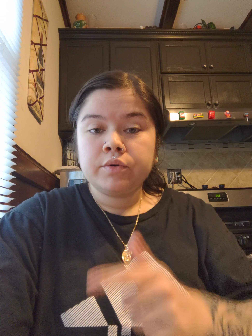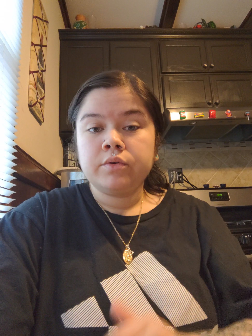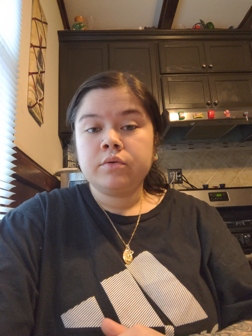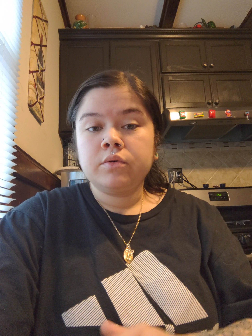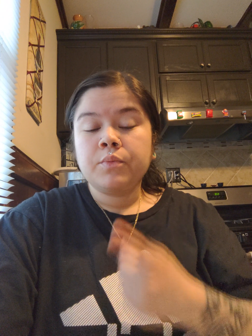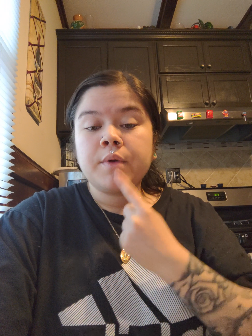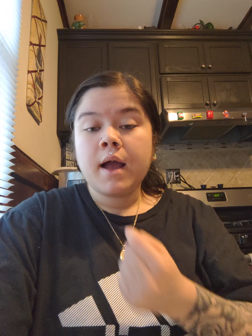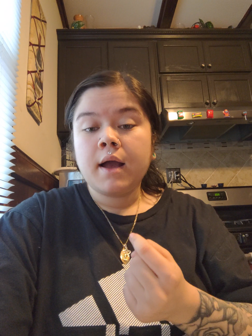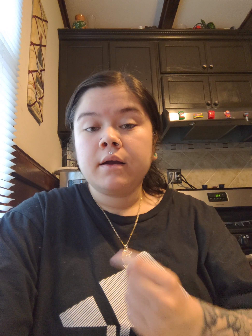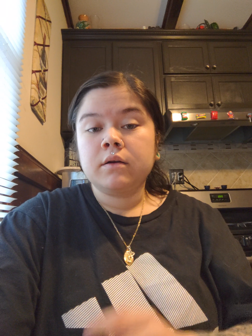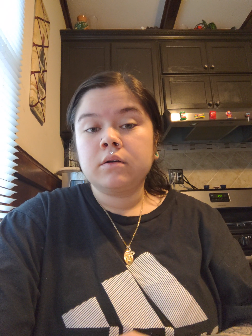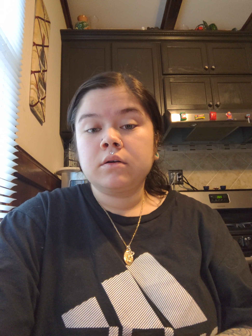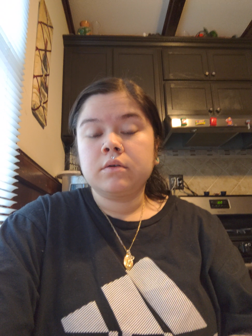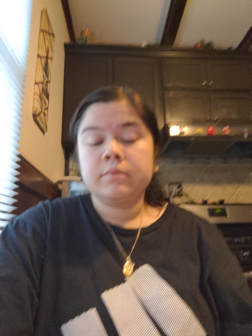red